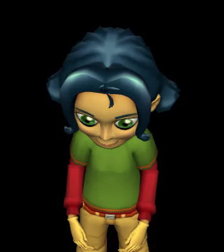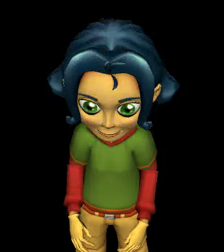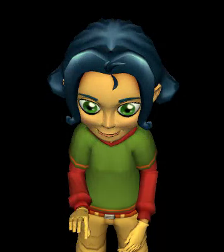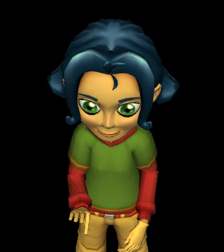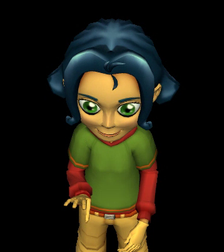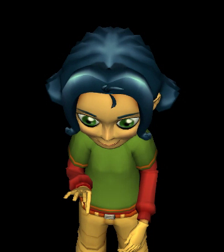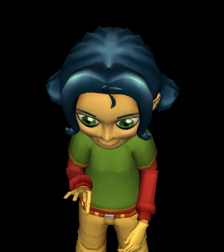أختار